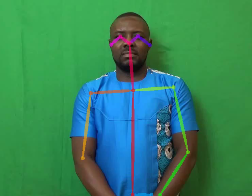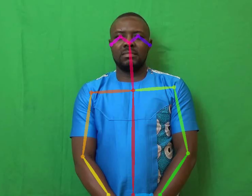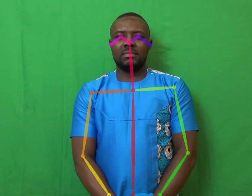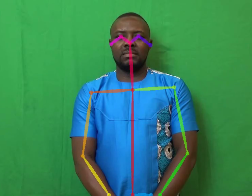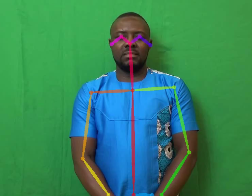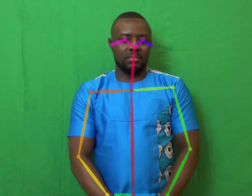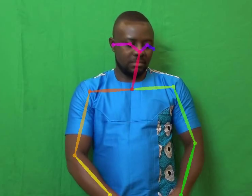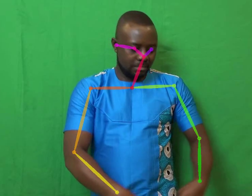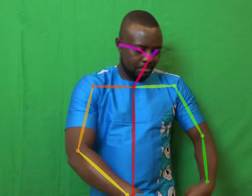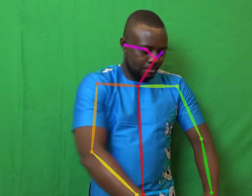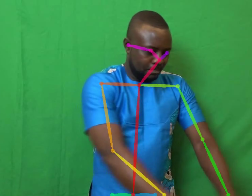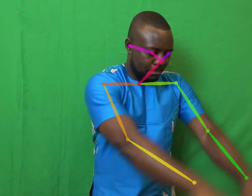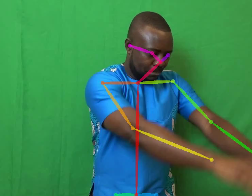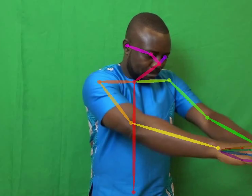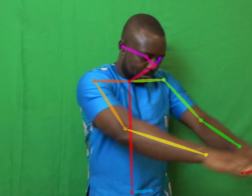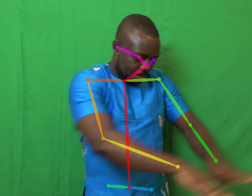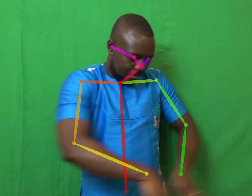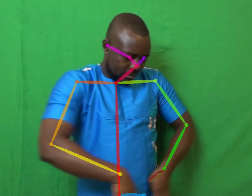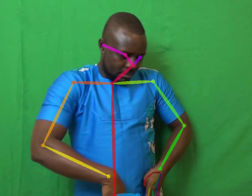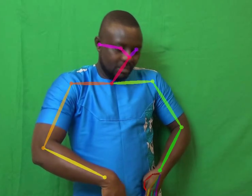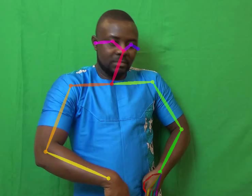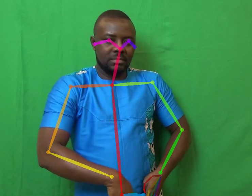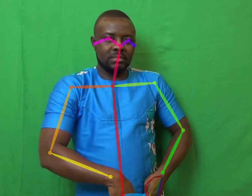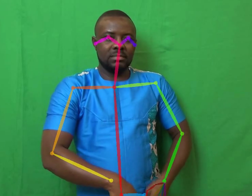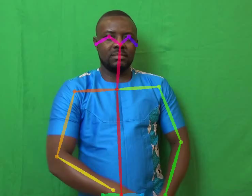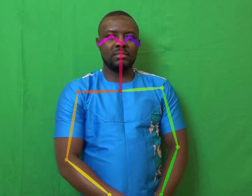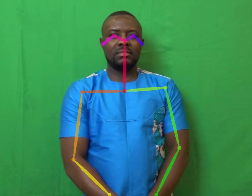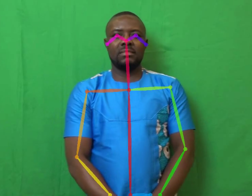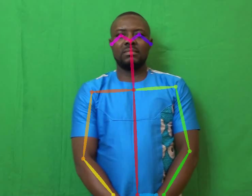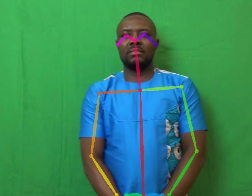mat